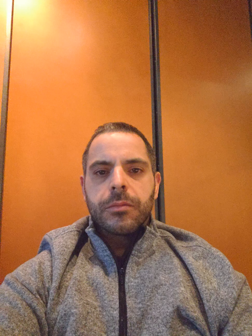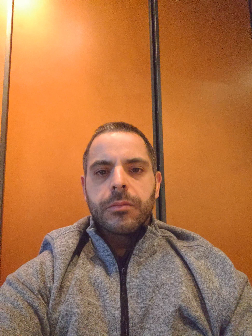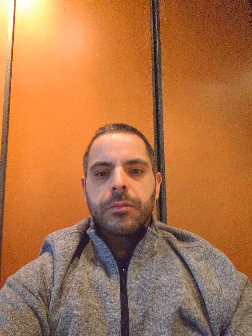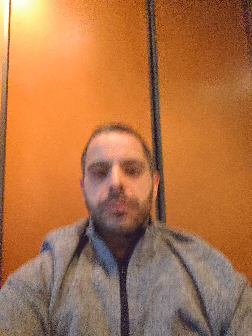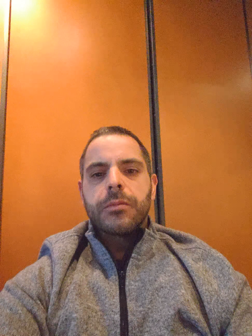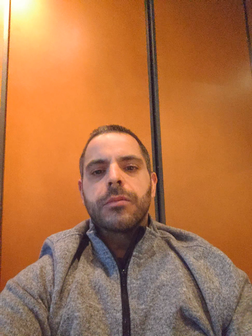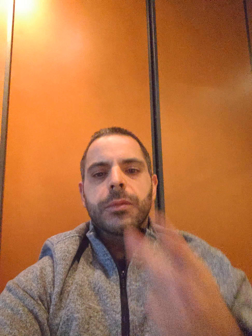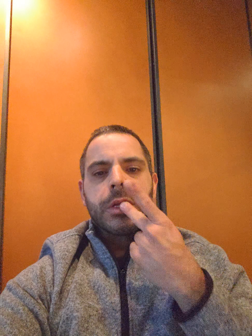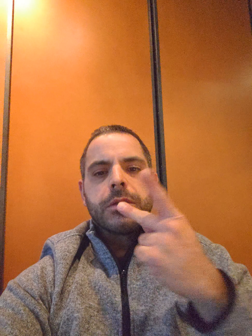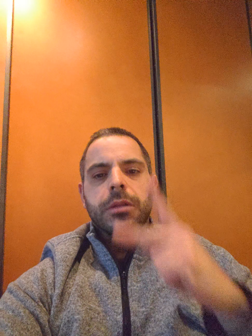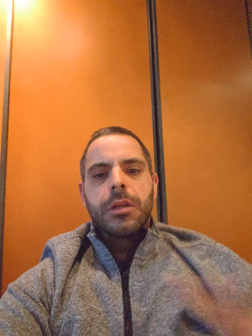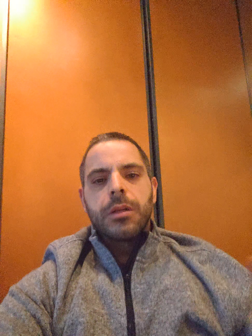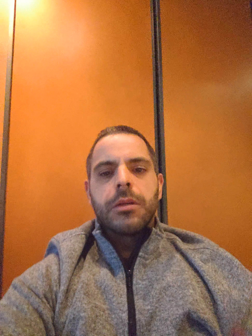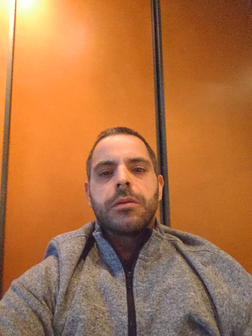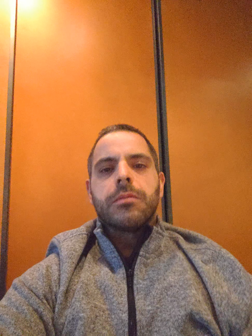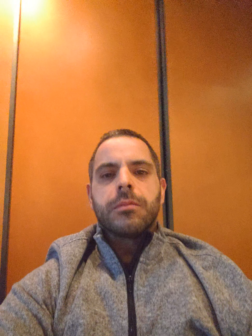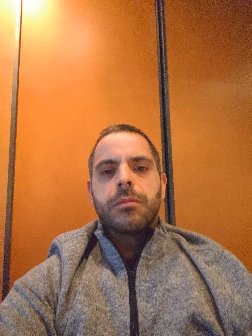pencil